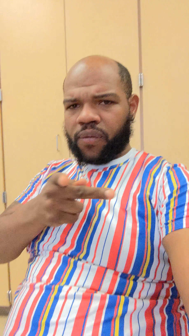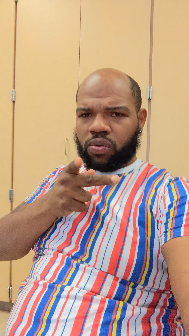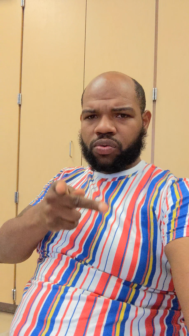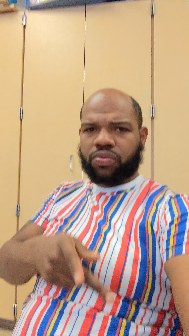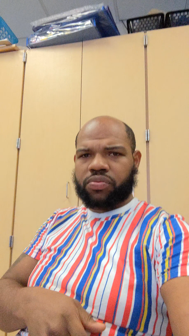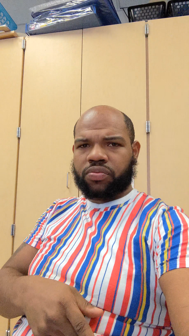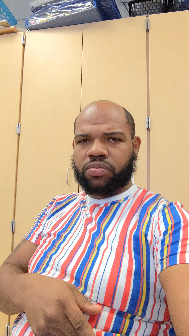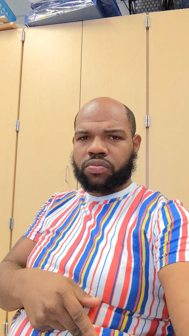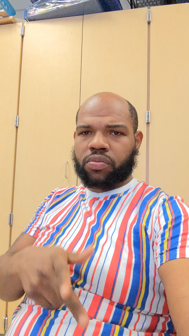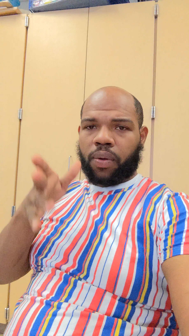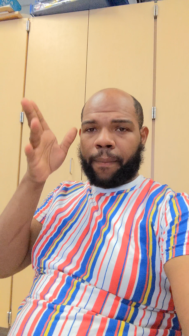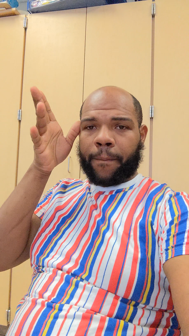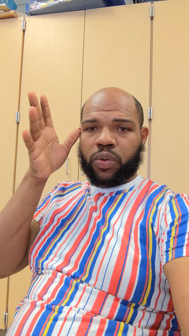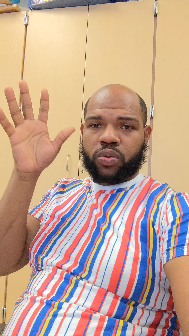moose